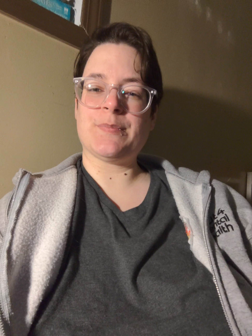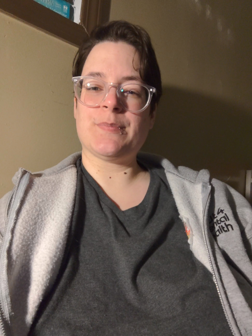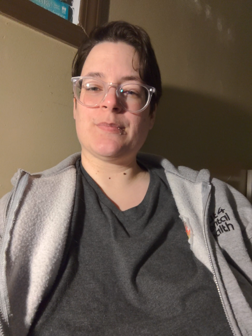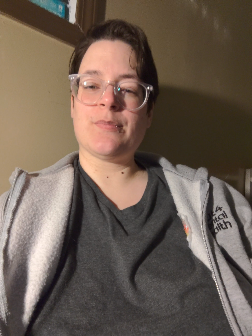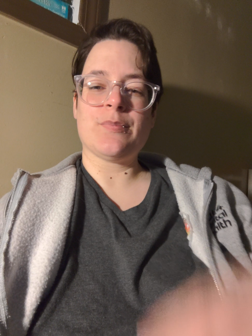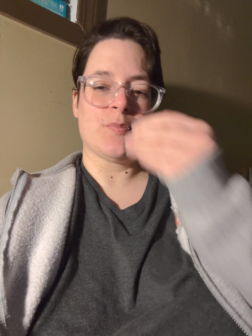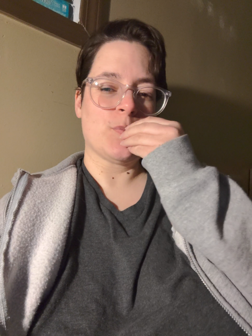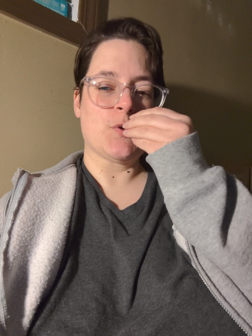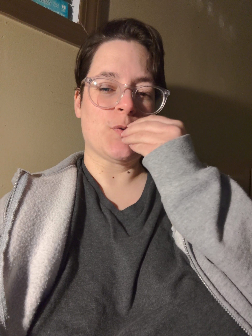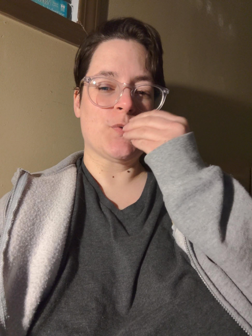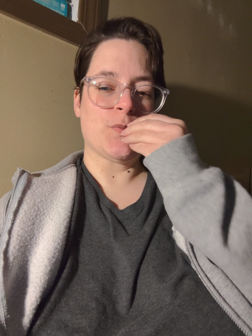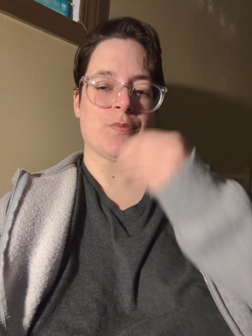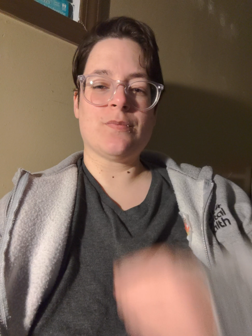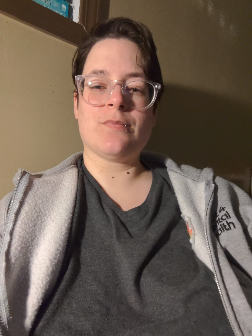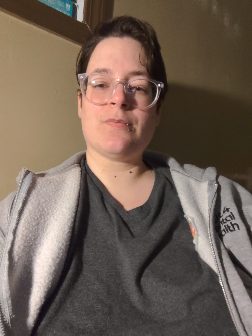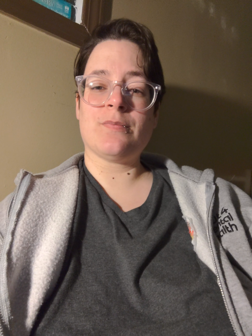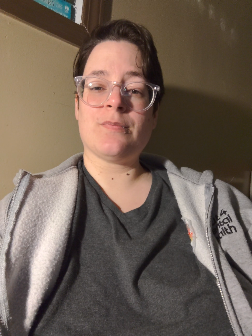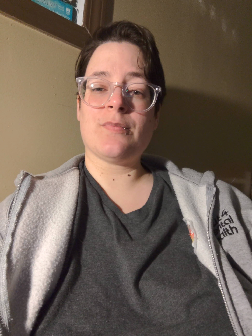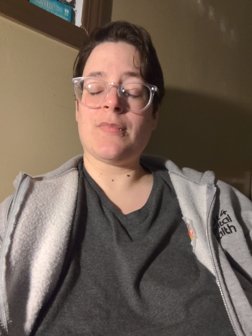food